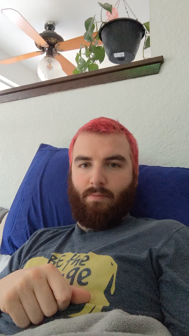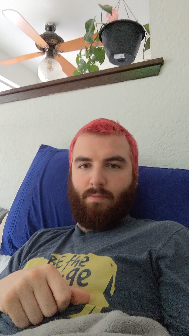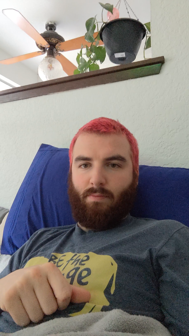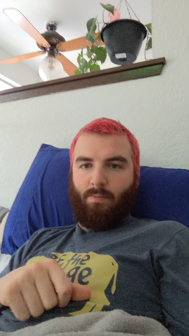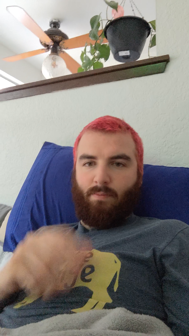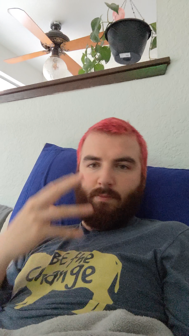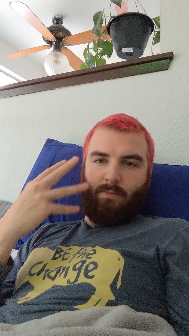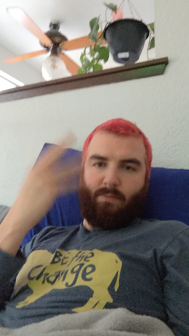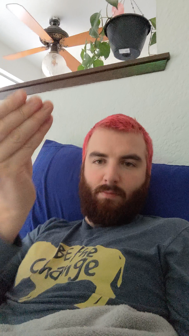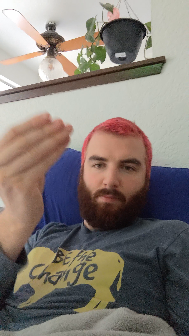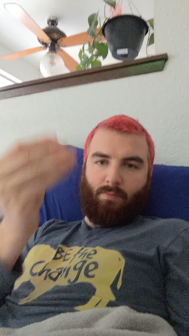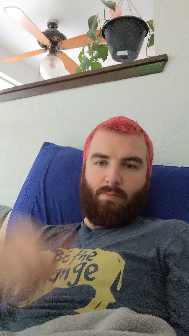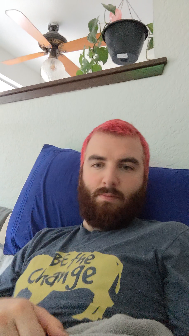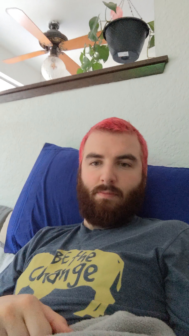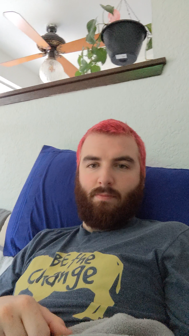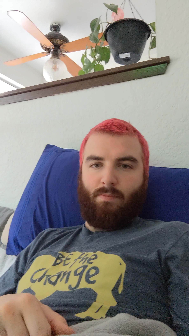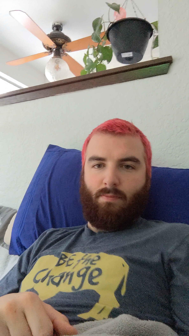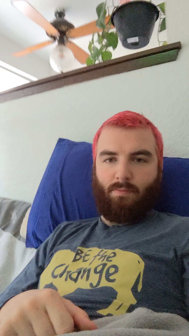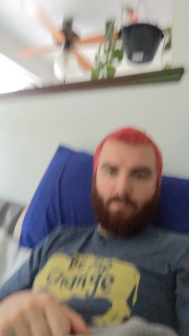going to